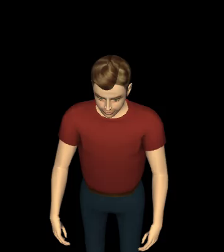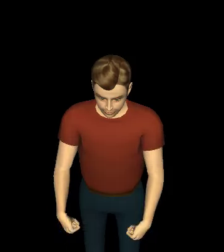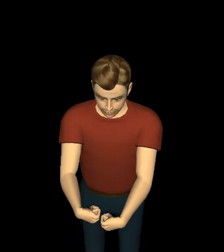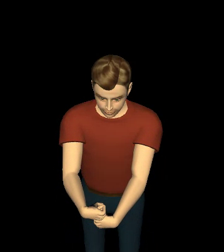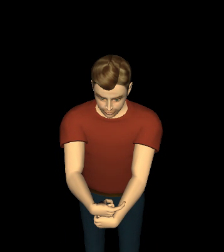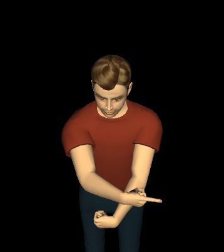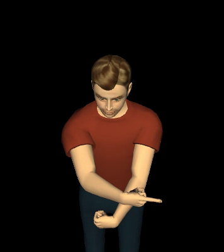يتخلص من